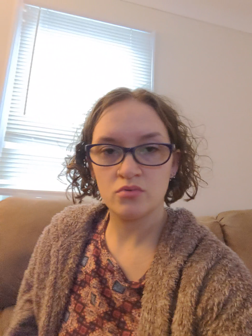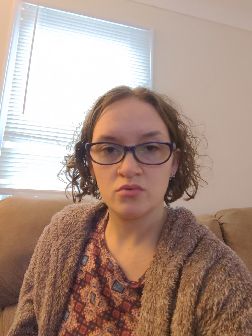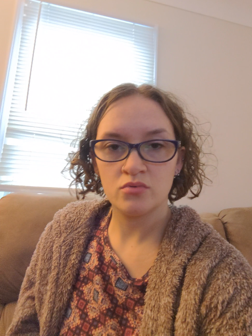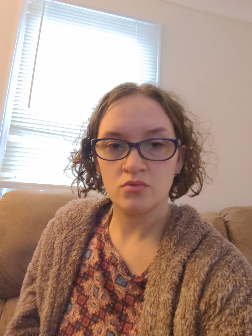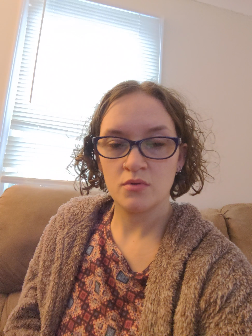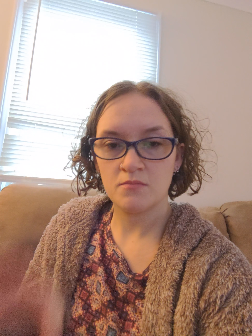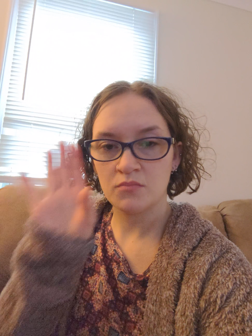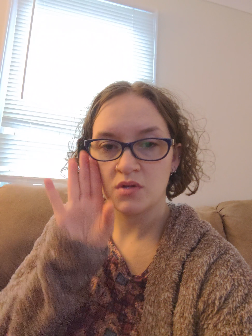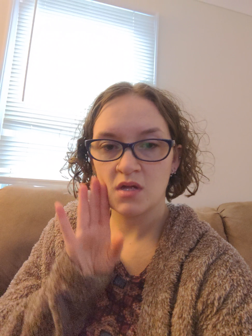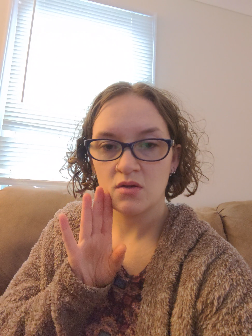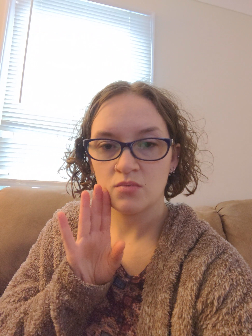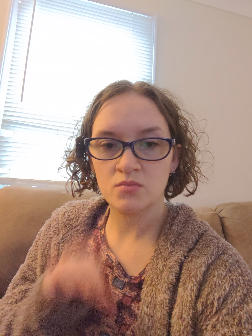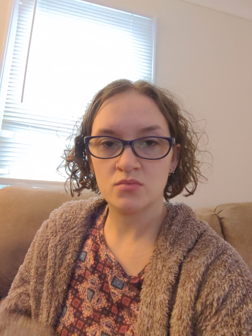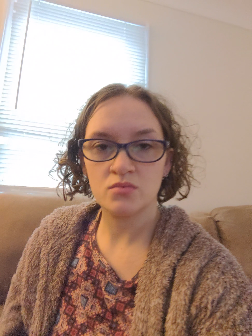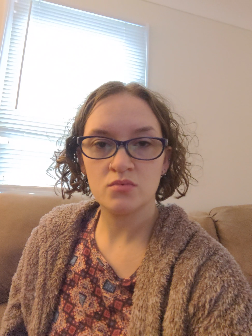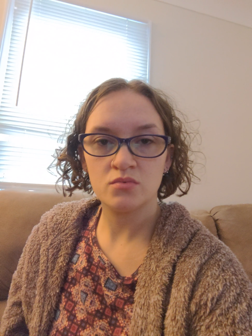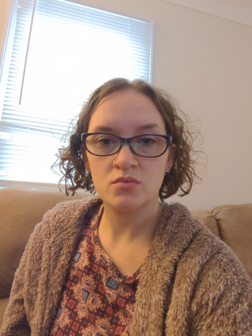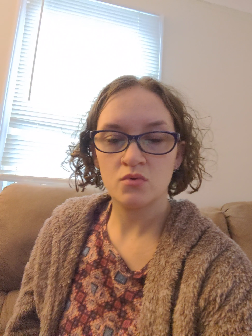brown